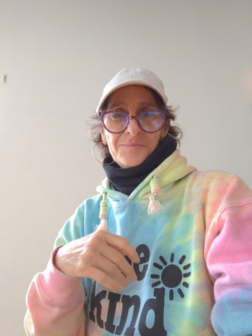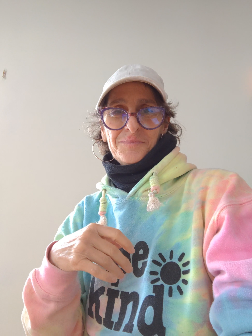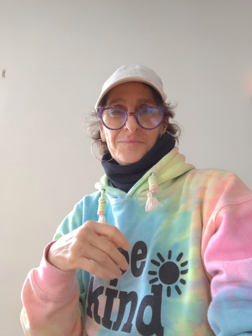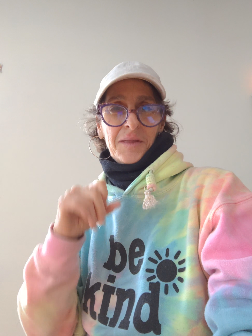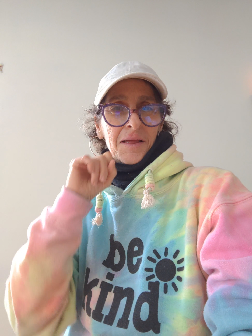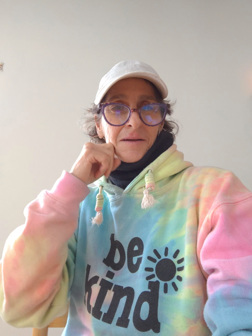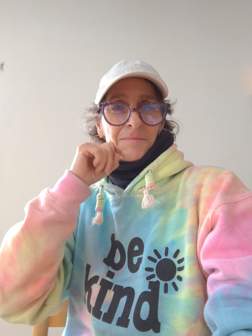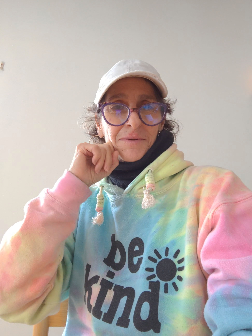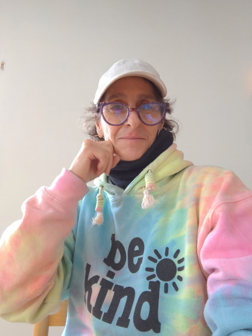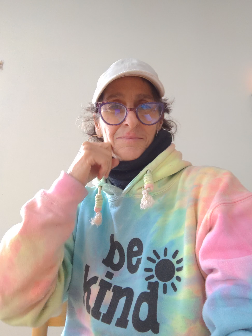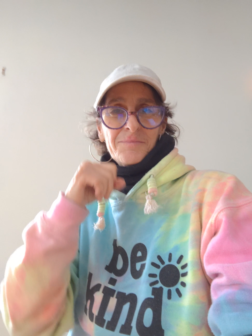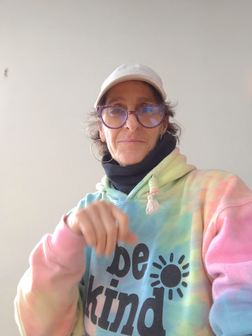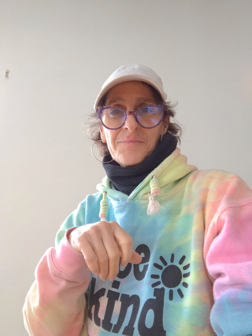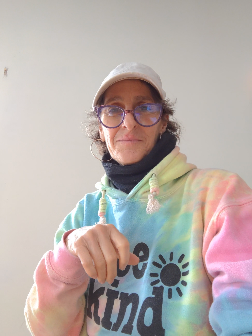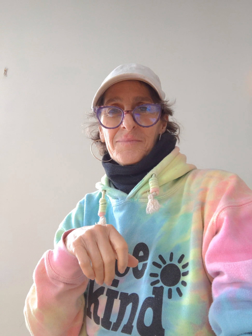apple